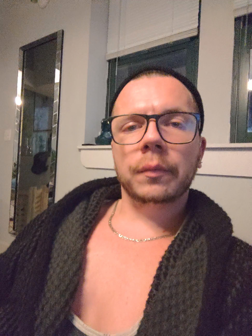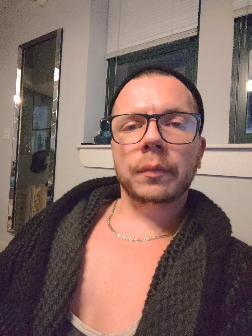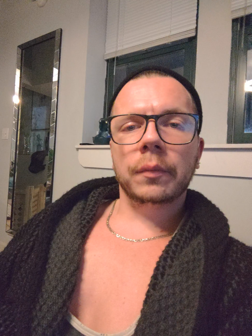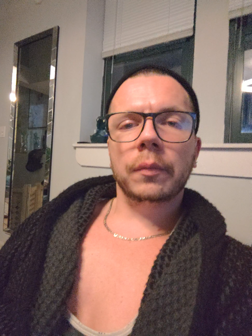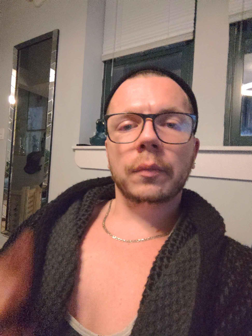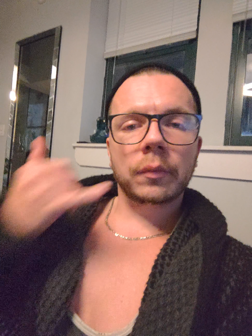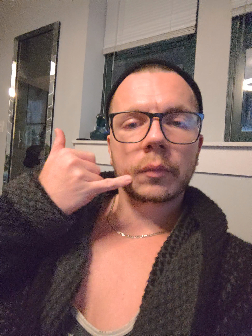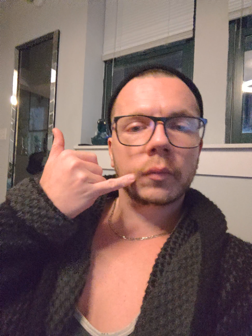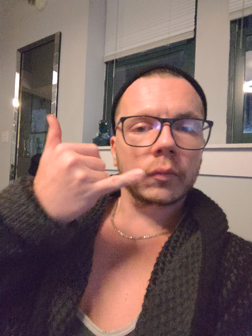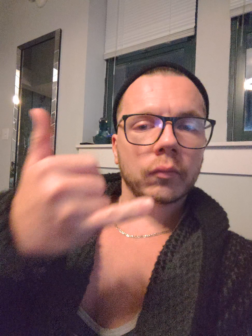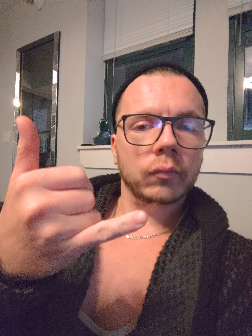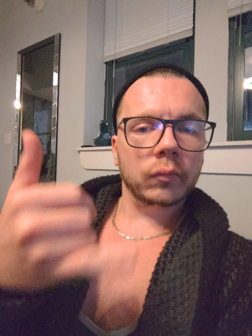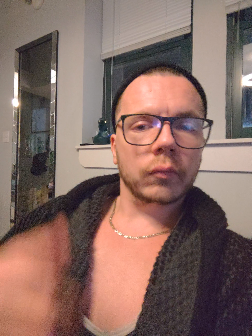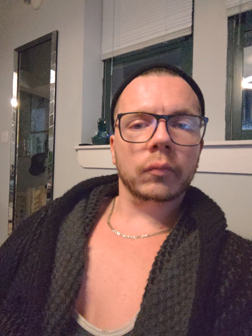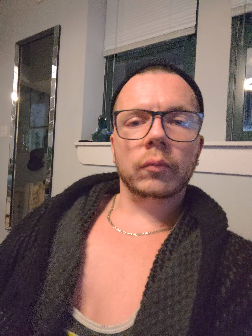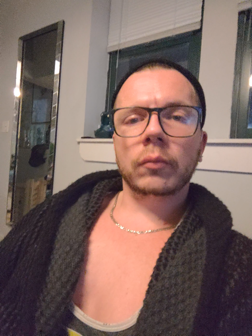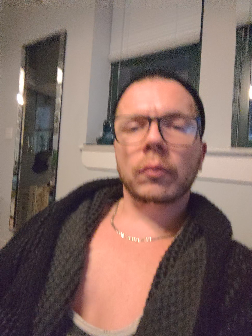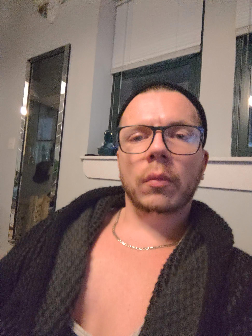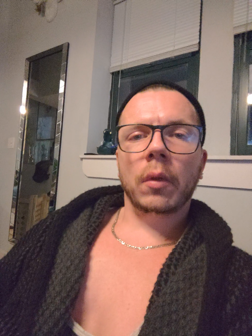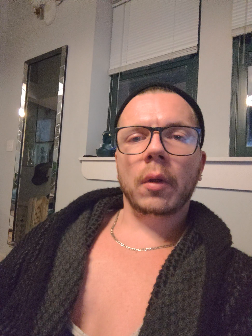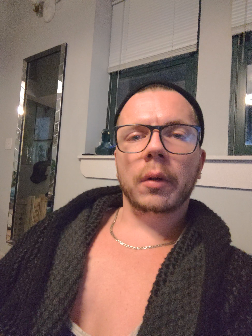call on the phone